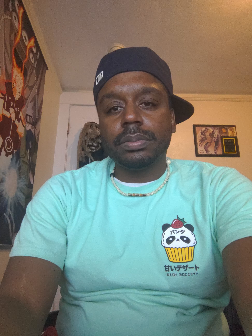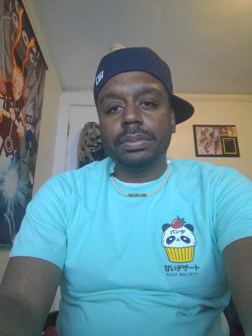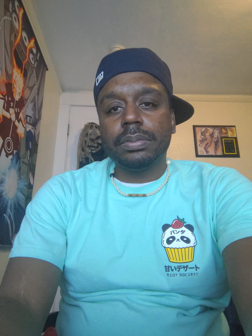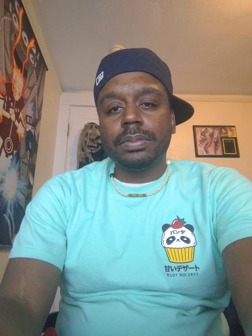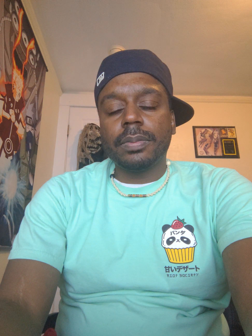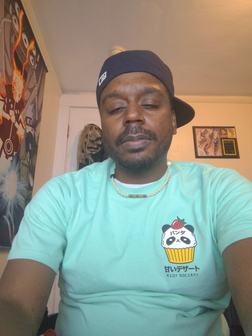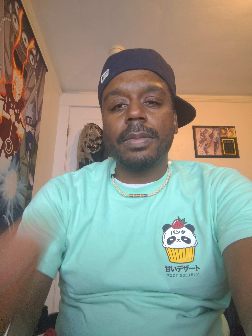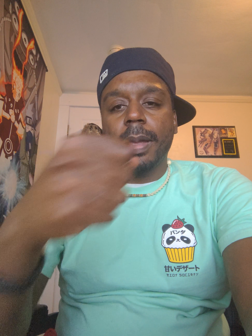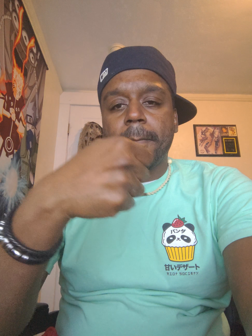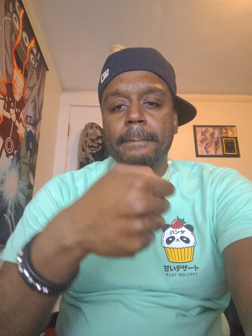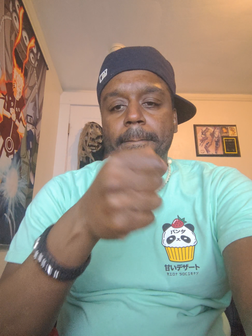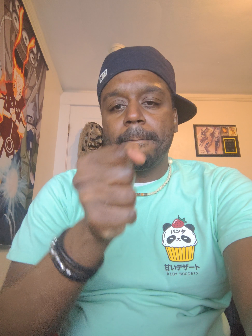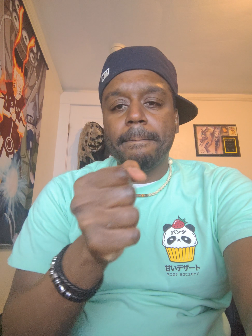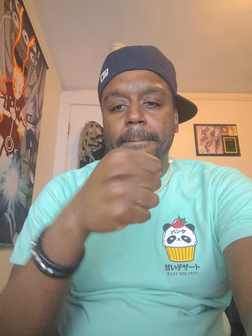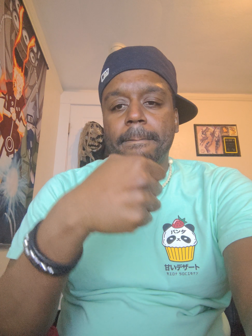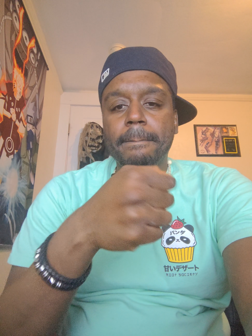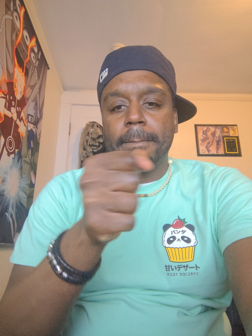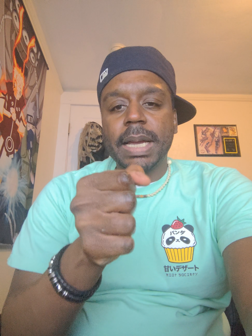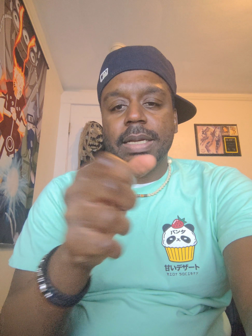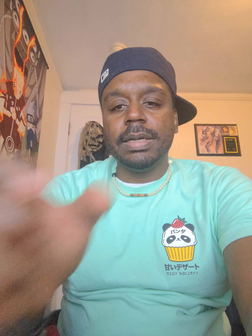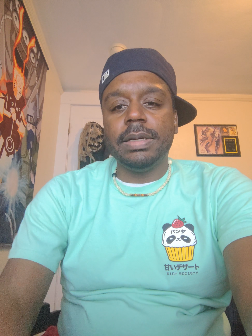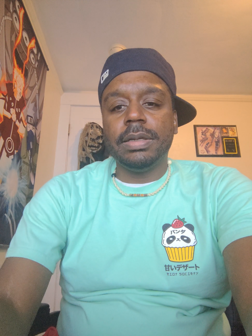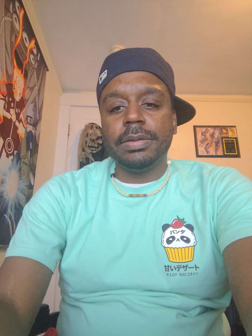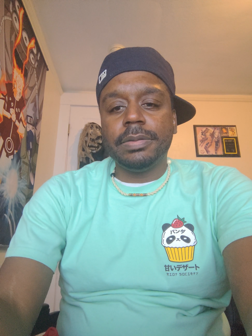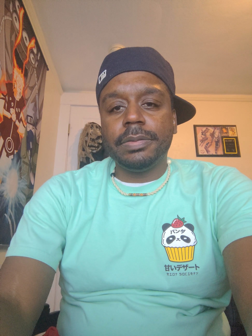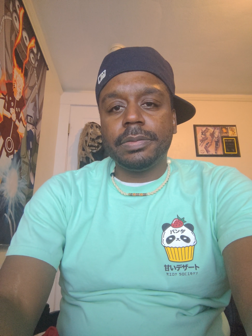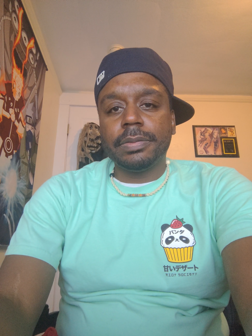make